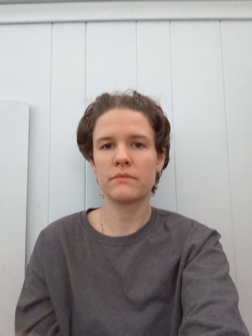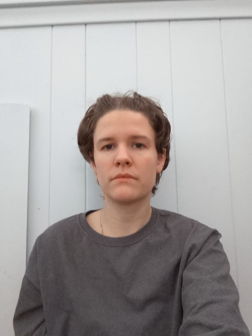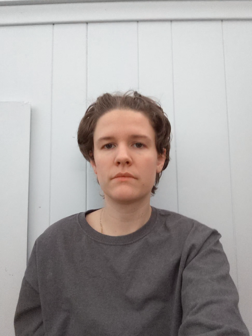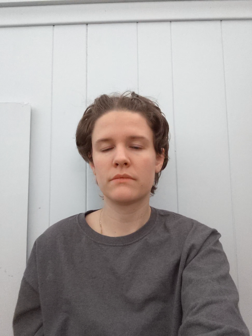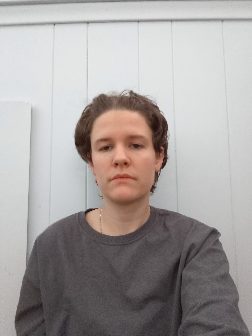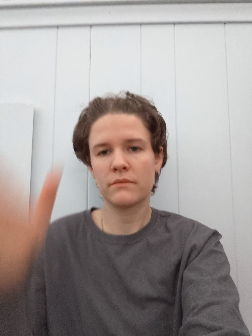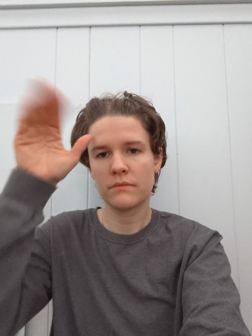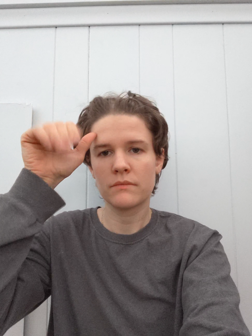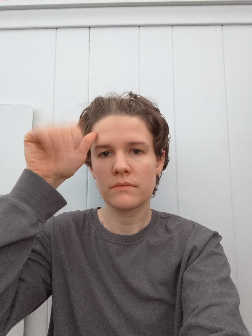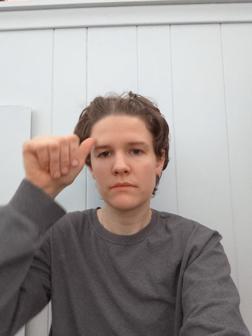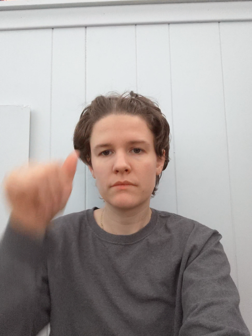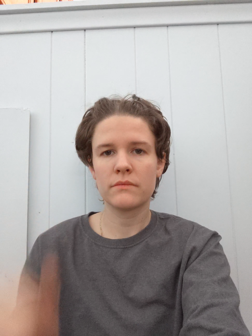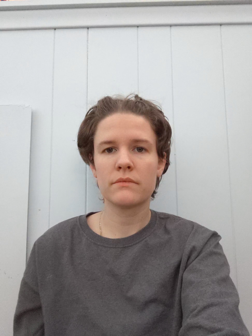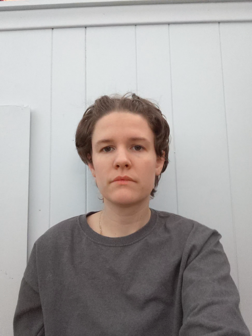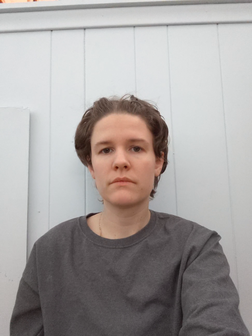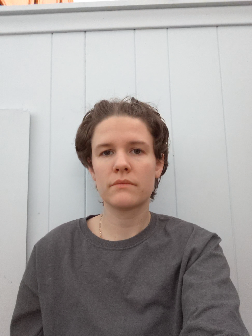donkey